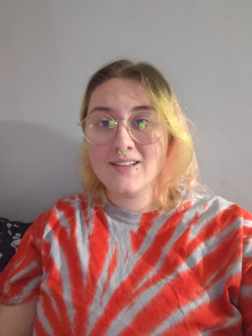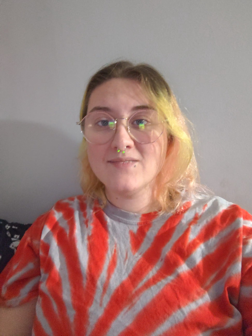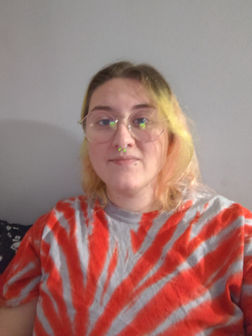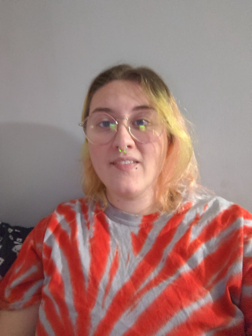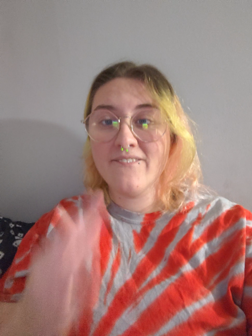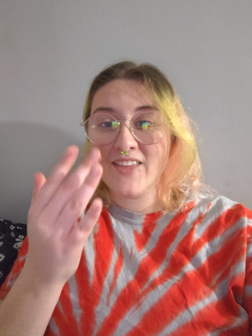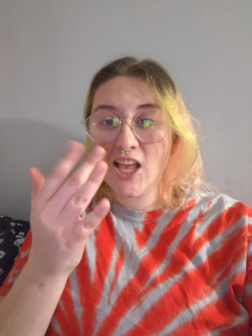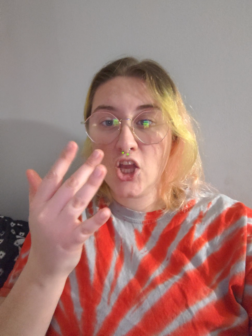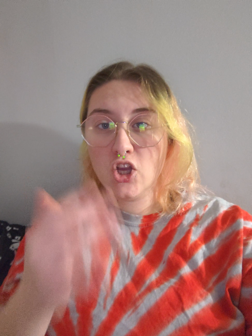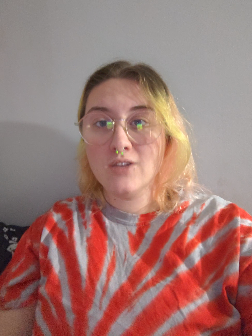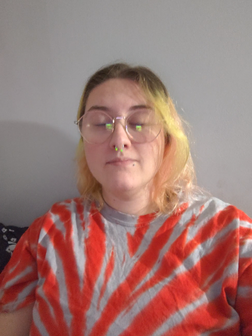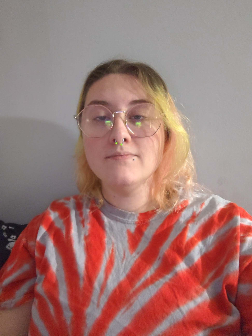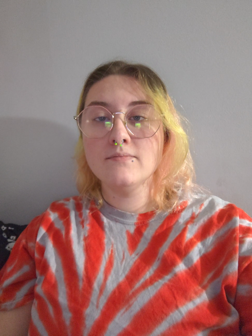finger